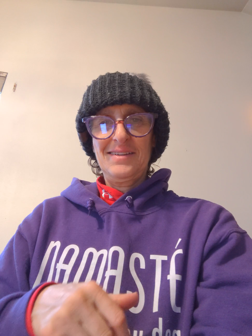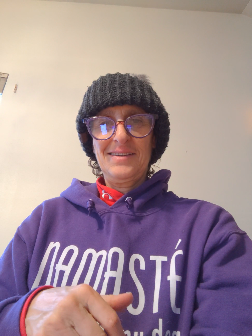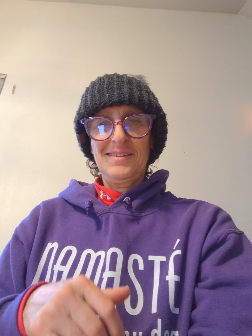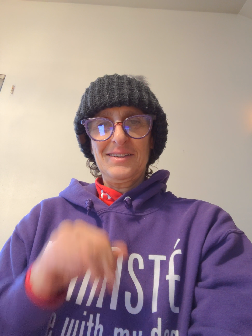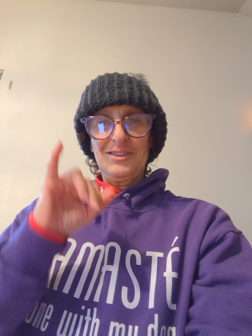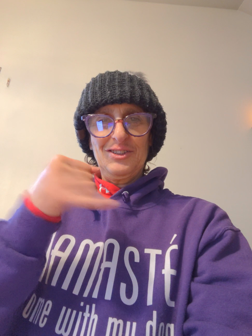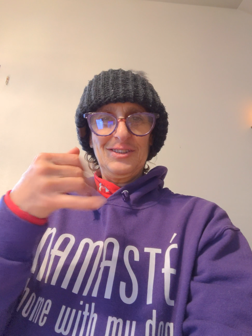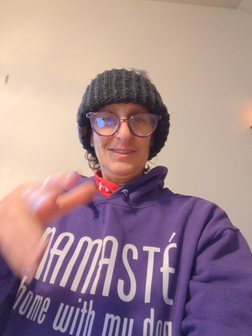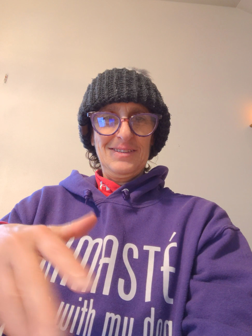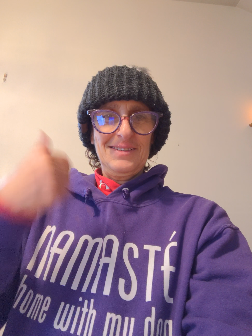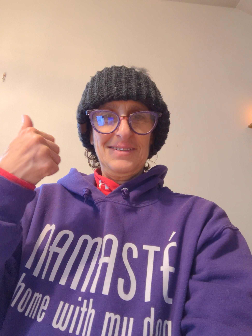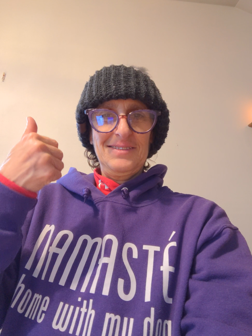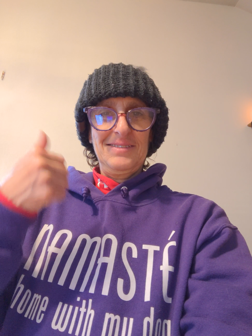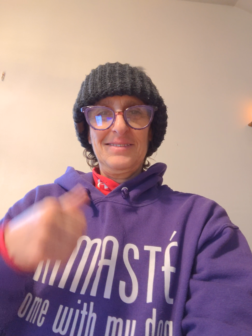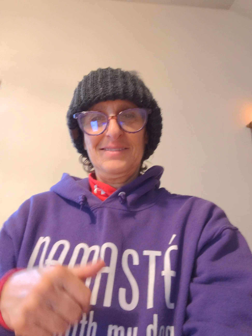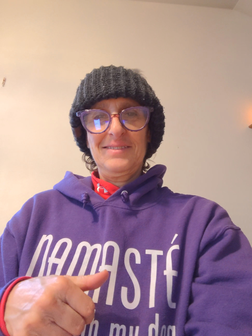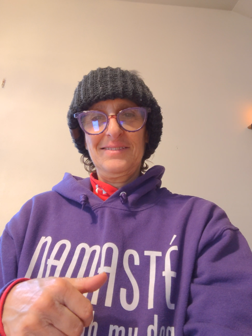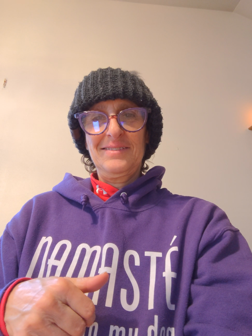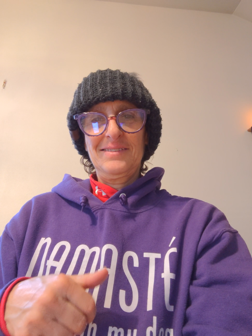jeans